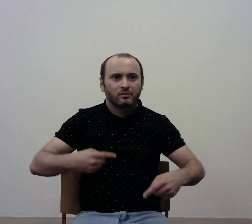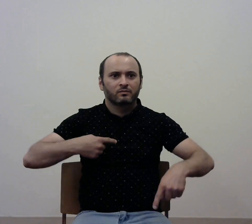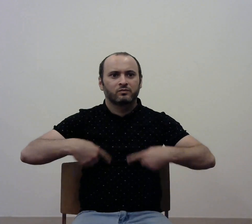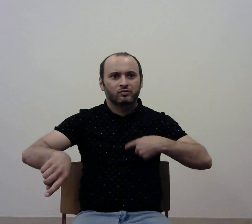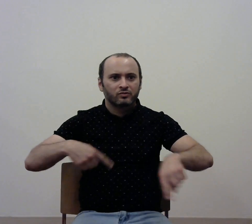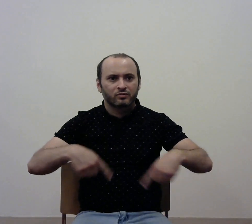futbol